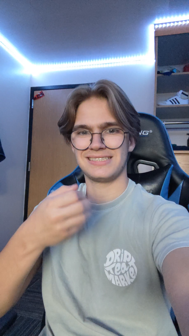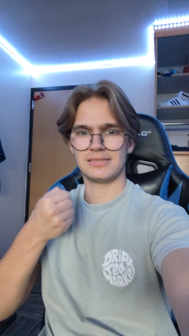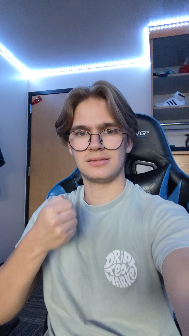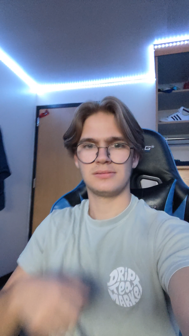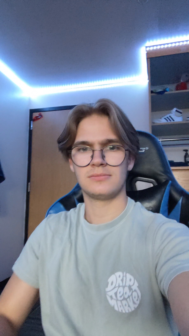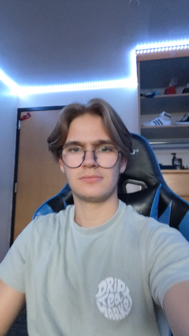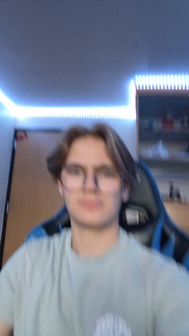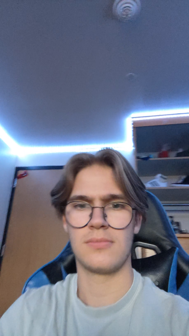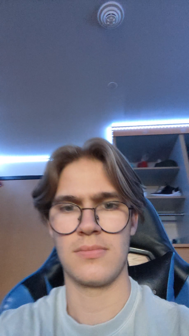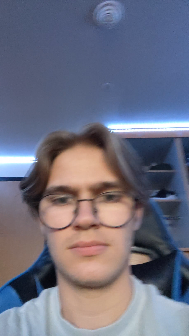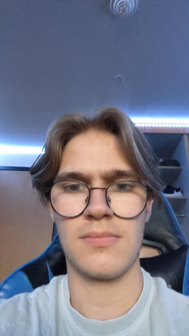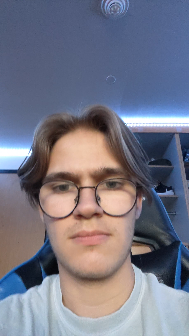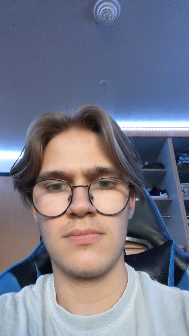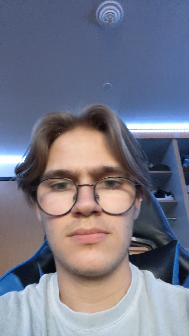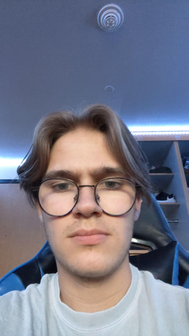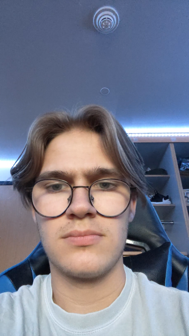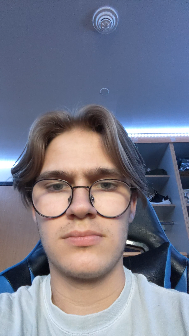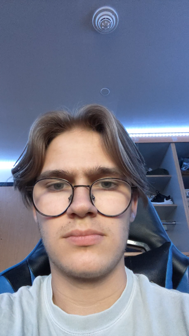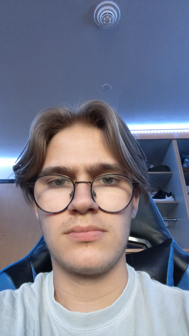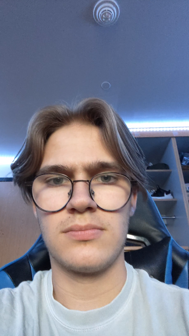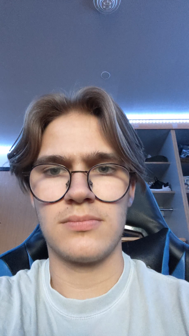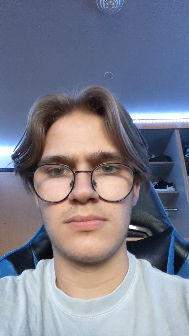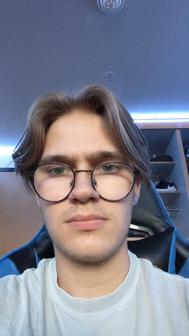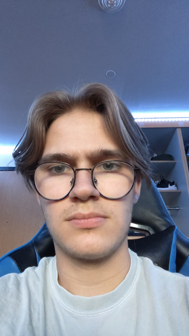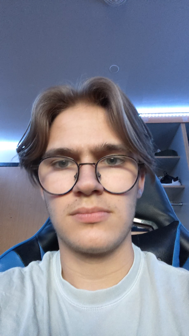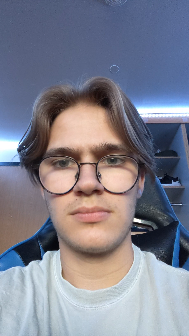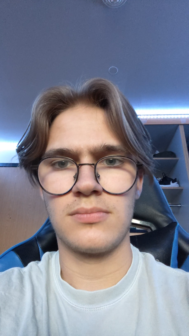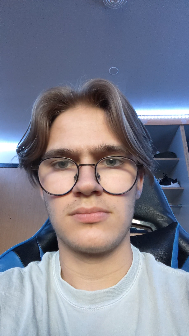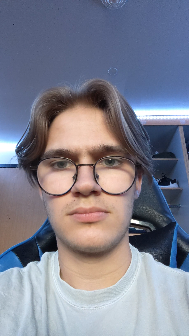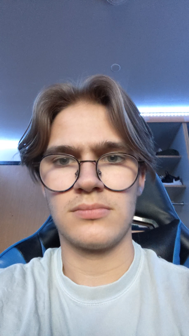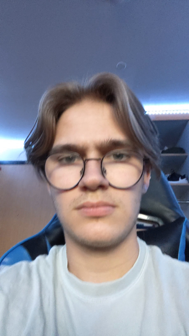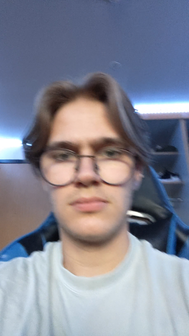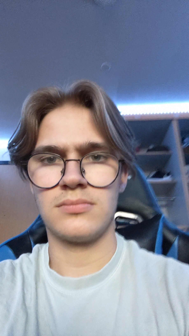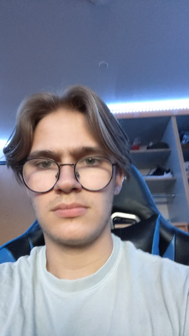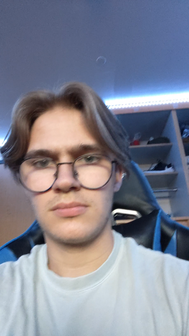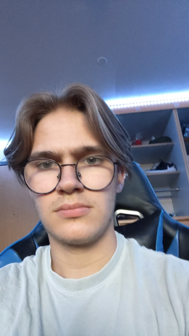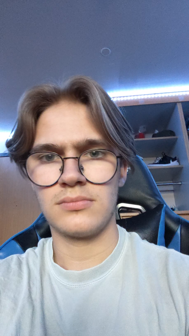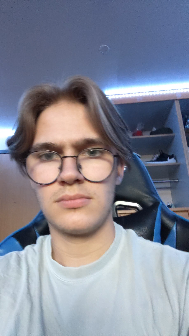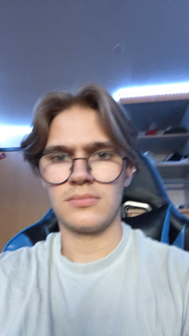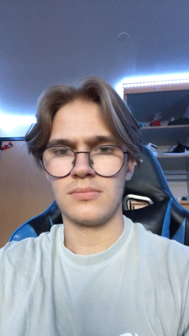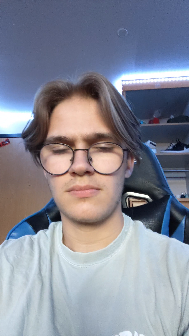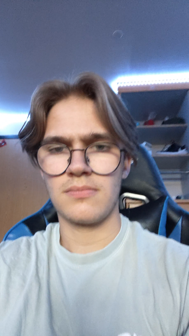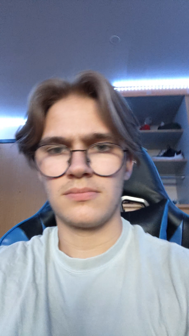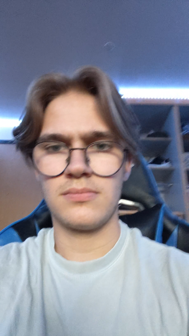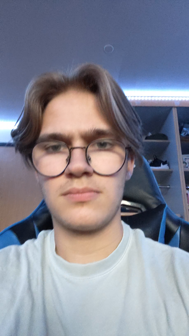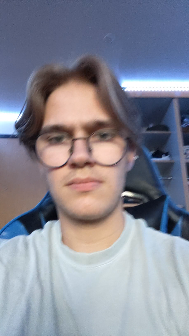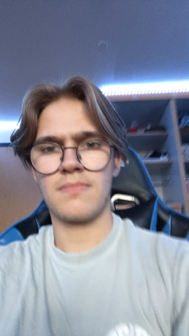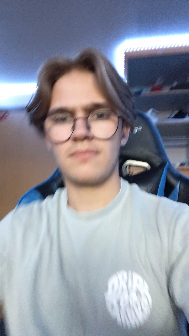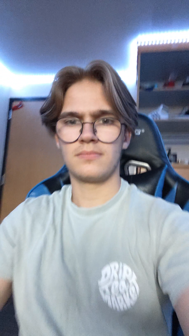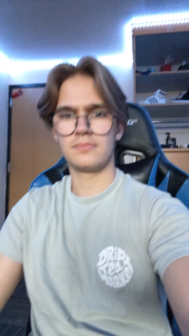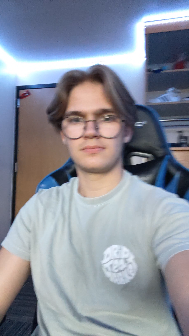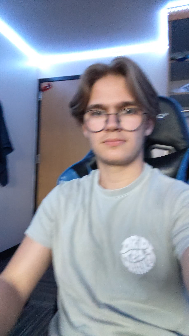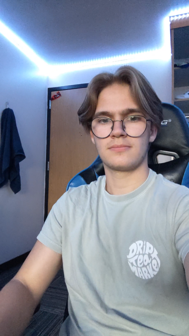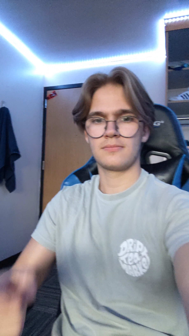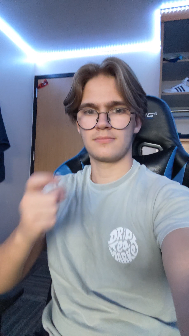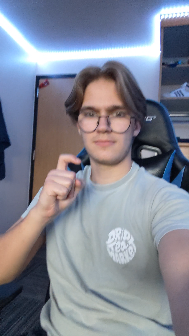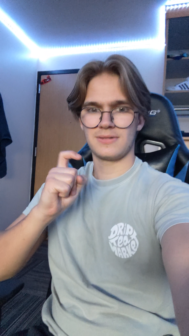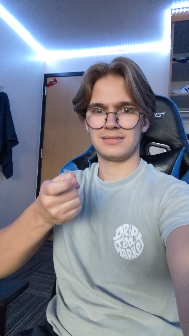present